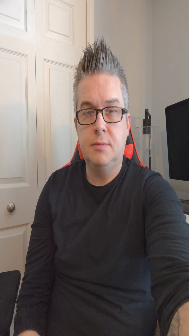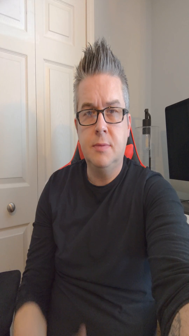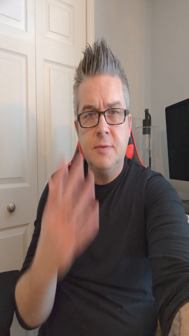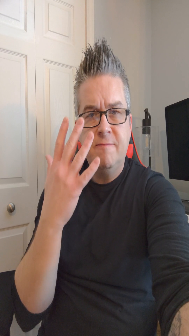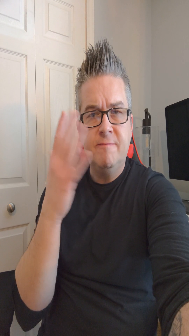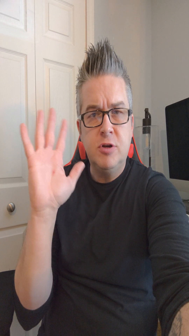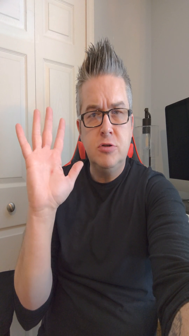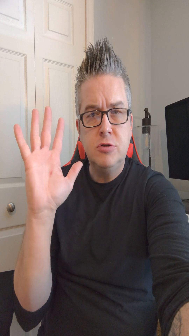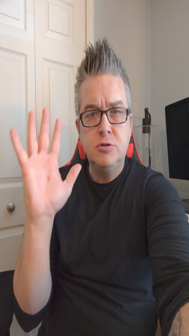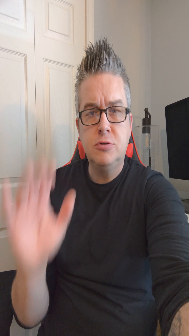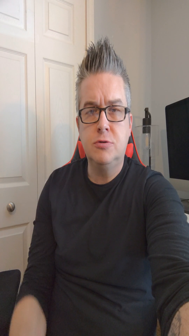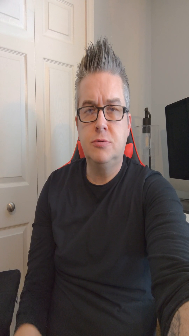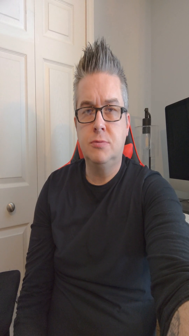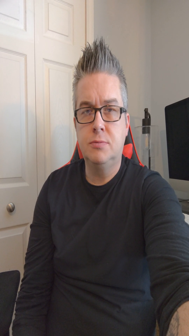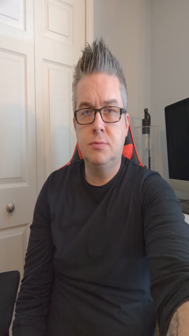finish